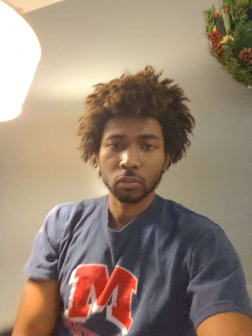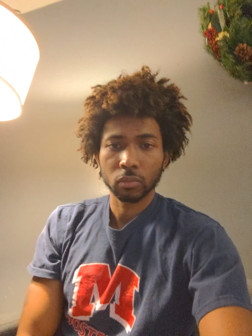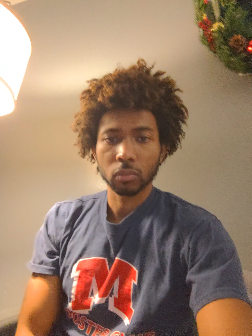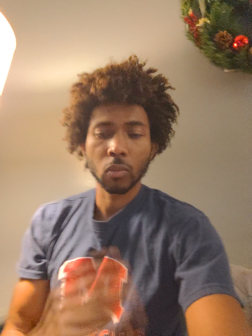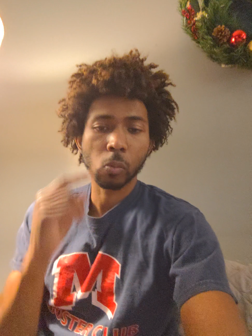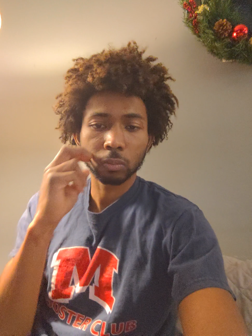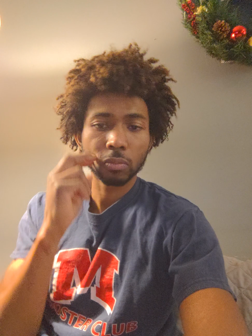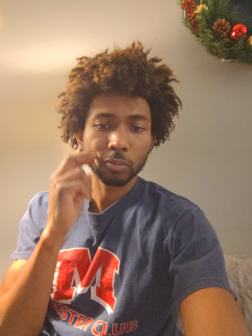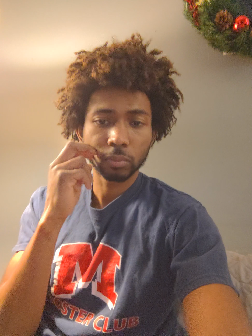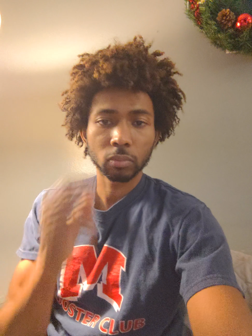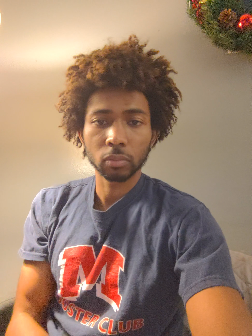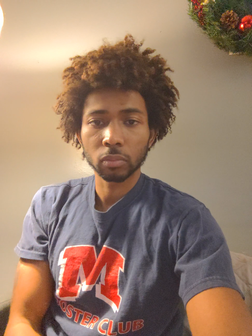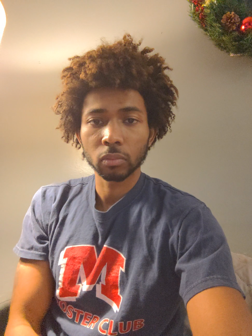gum